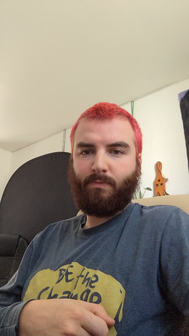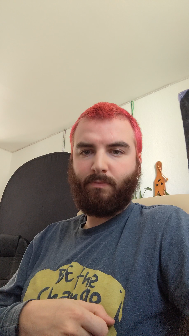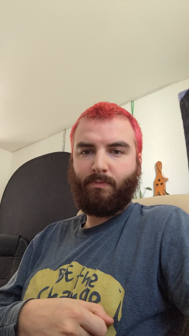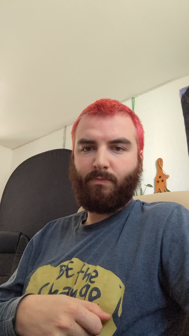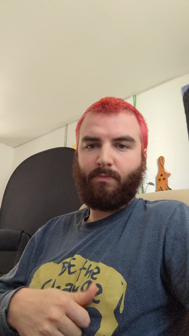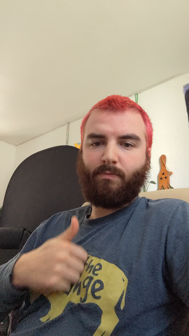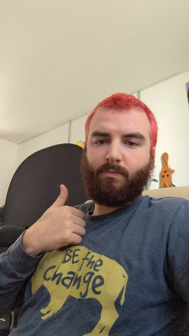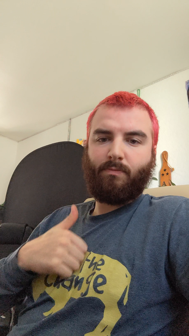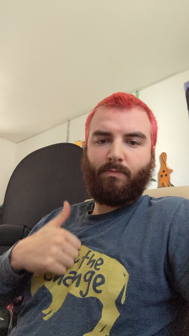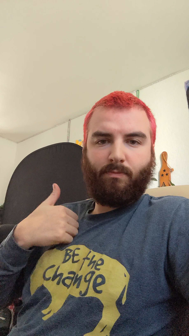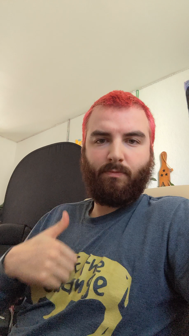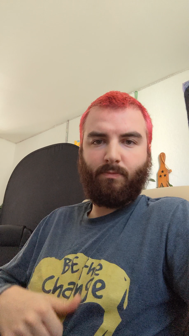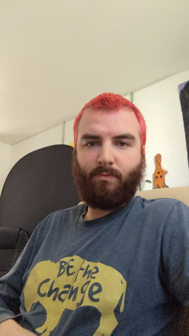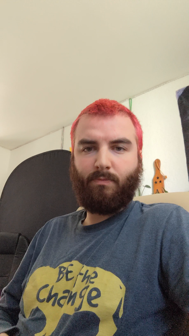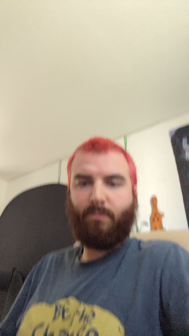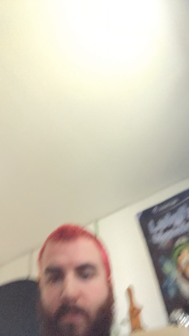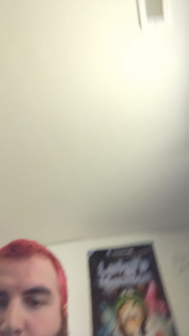bathtub